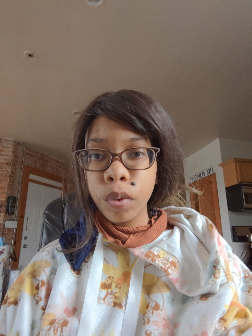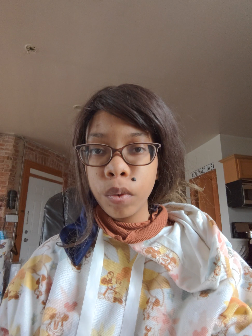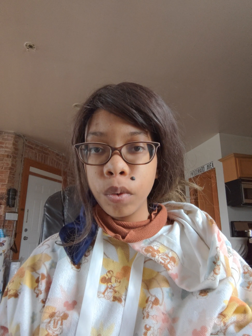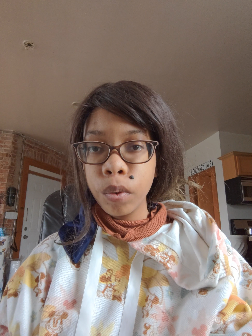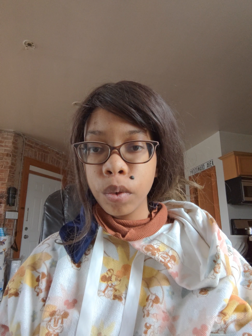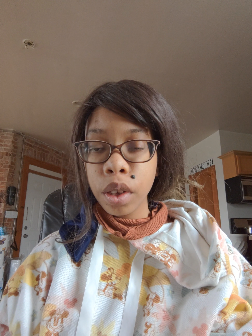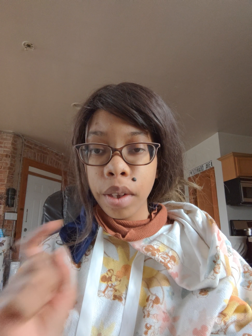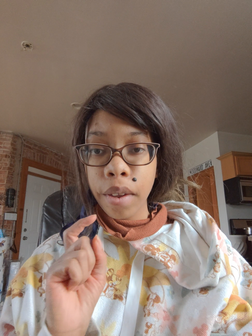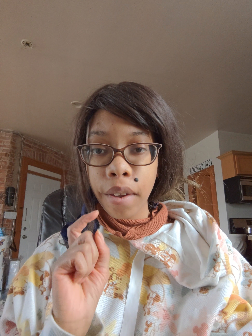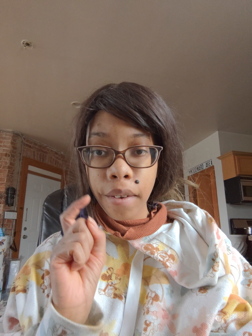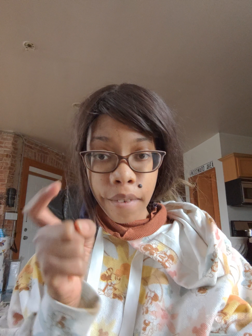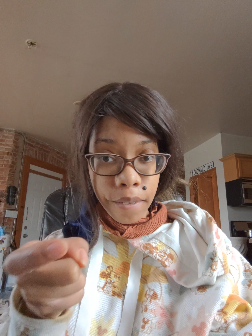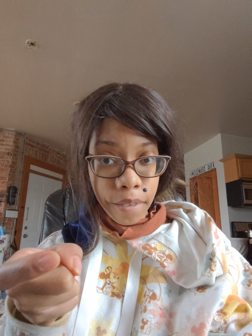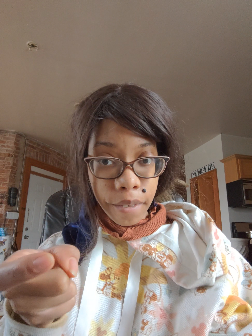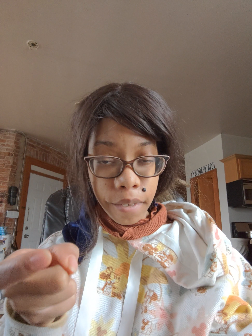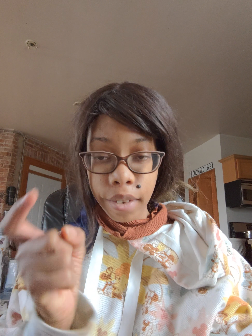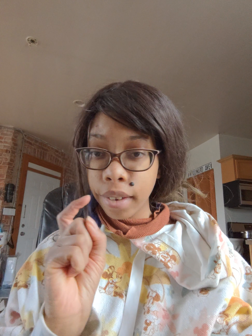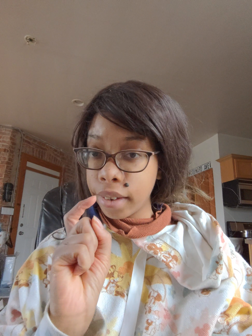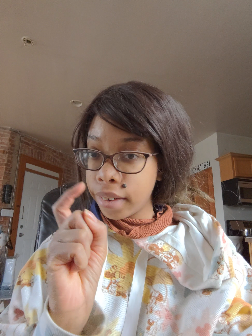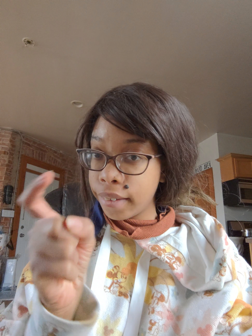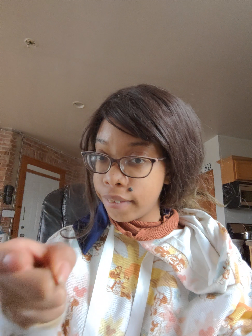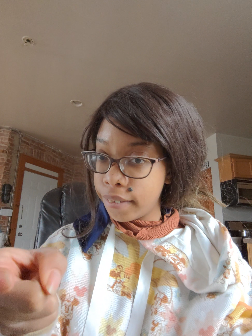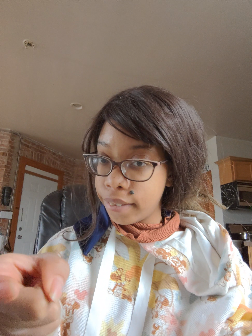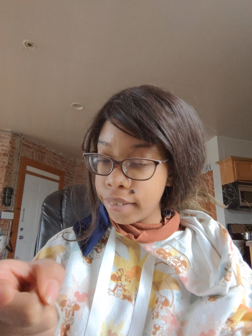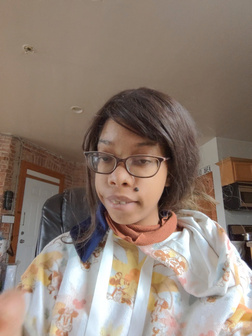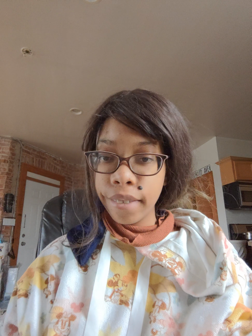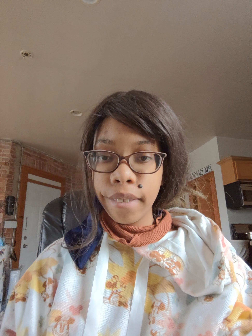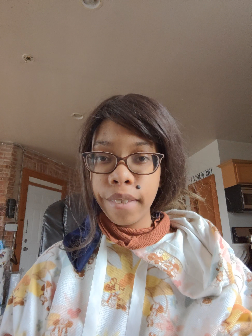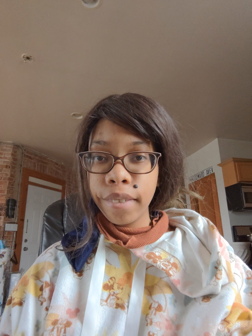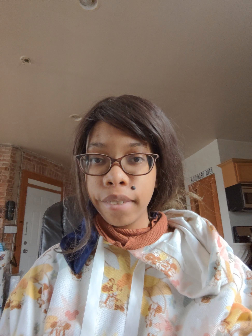gift